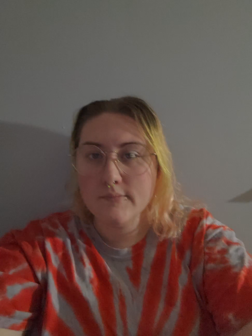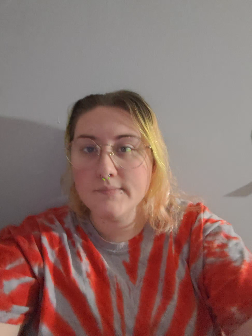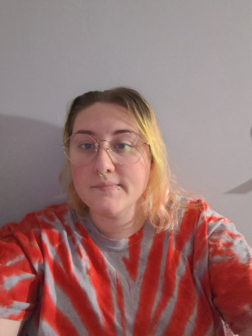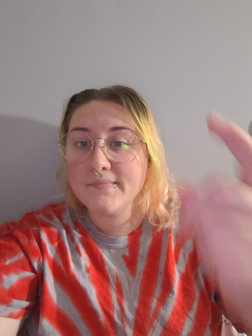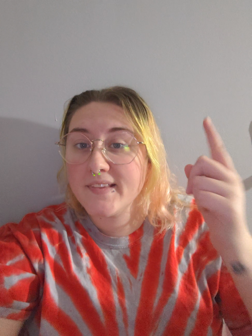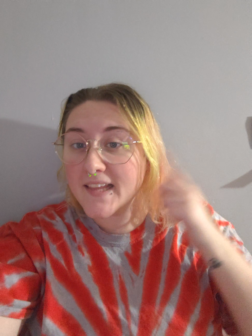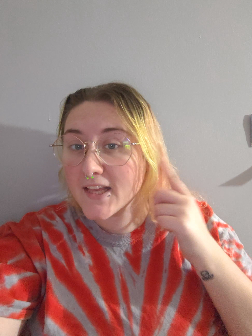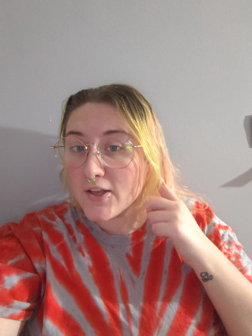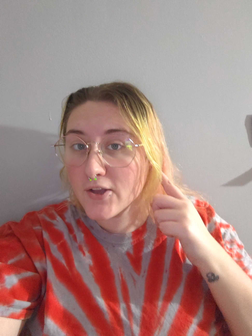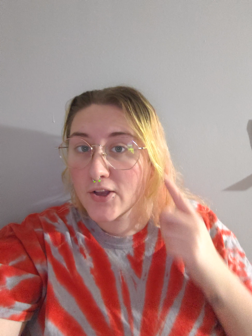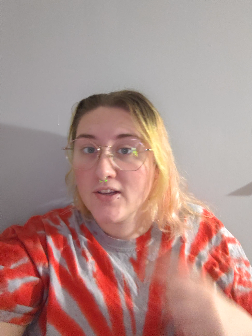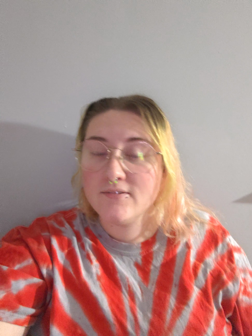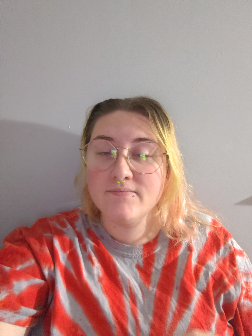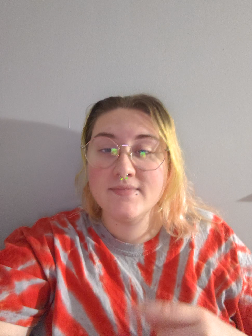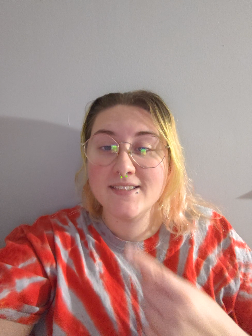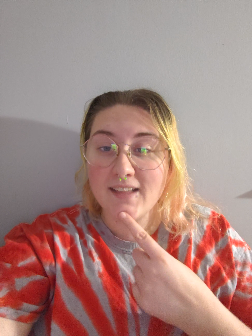ear